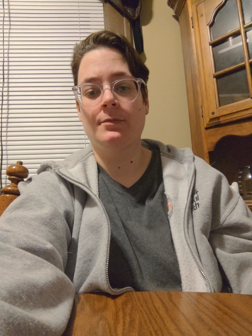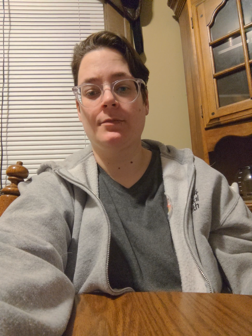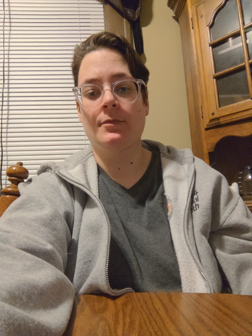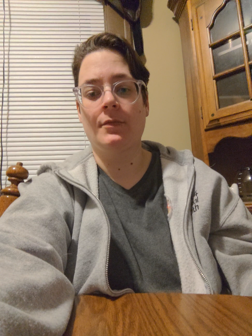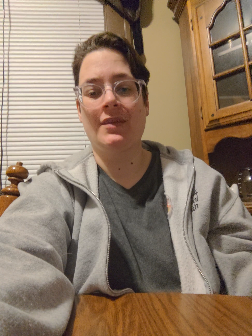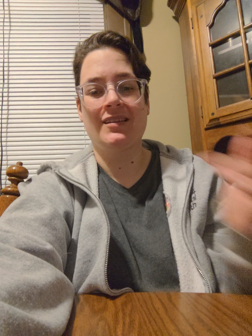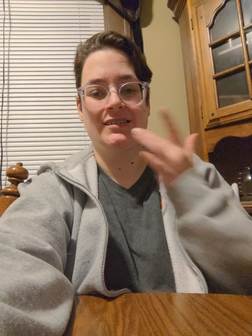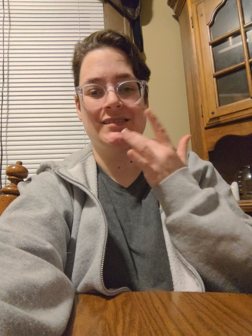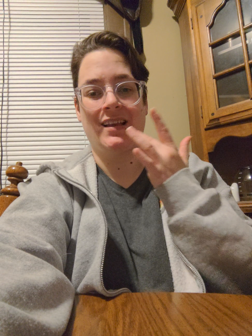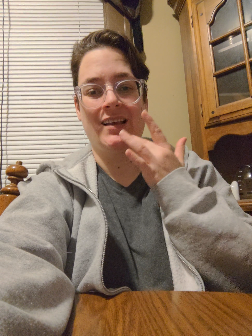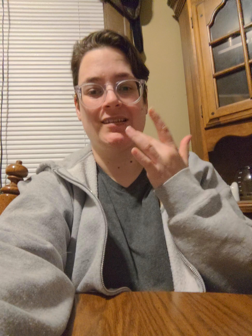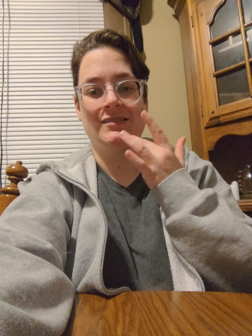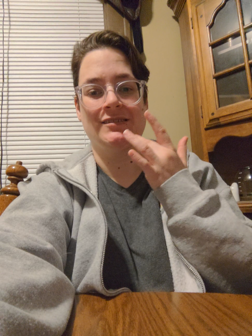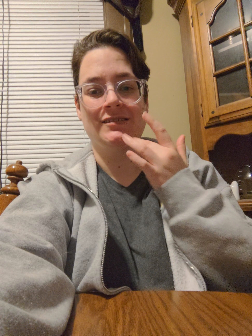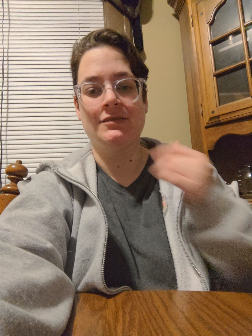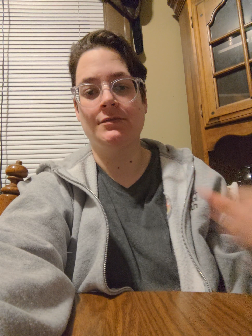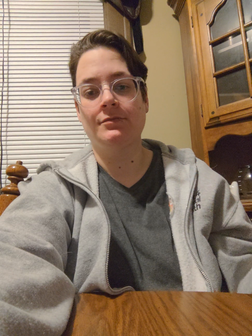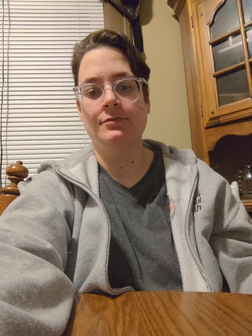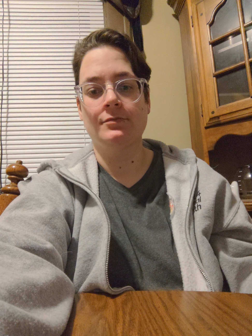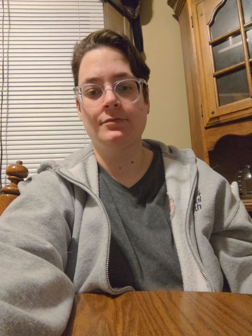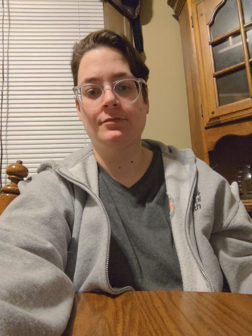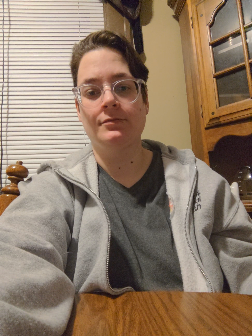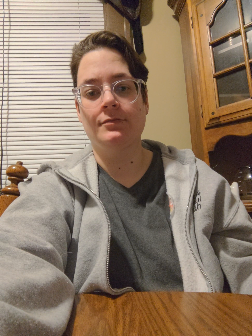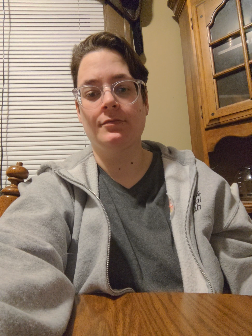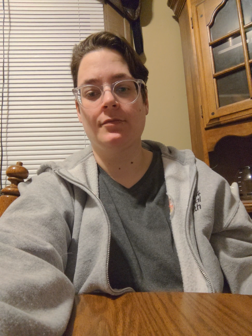taste